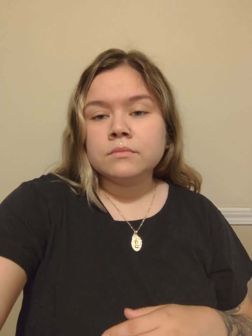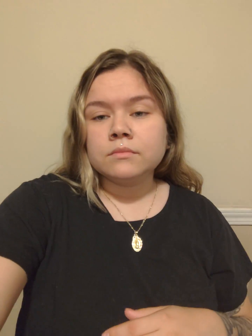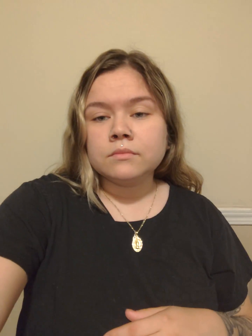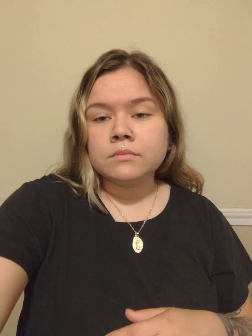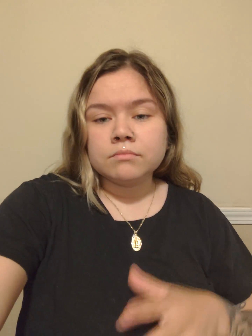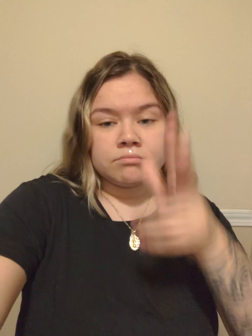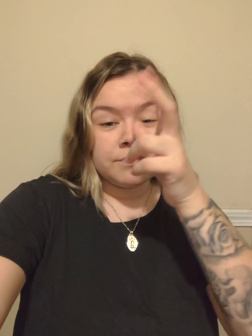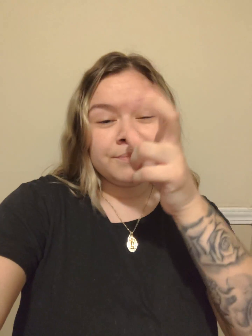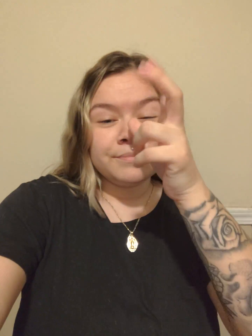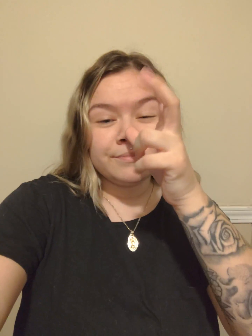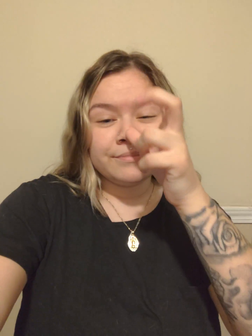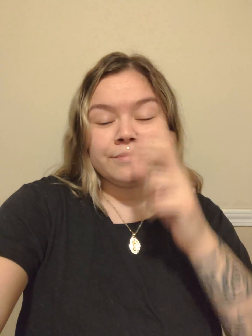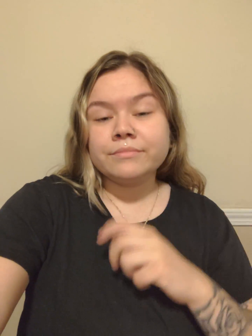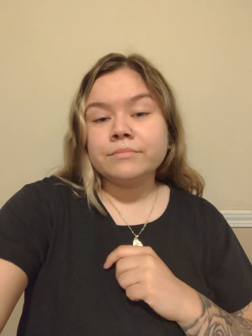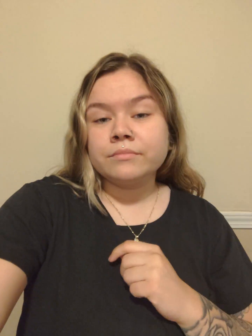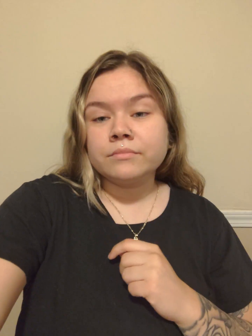ant